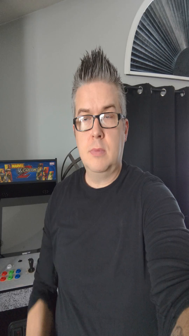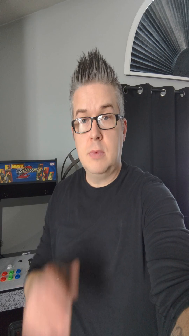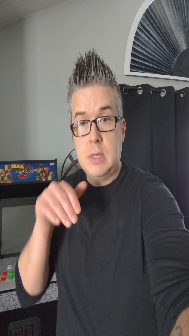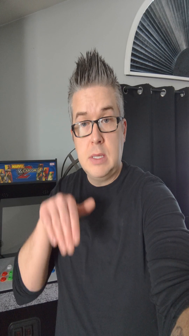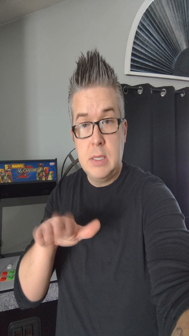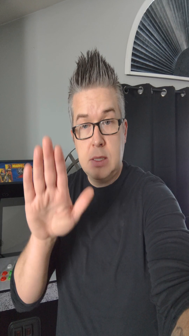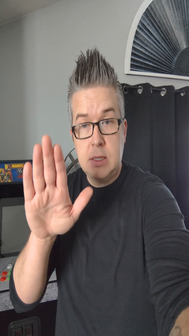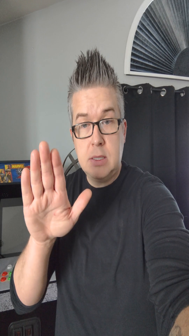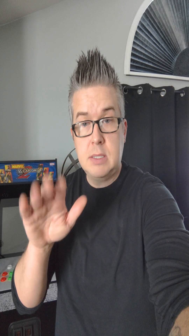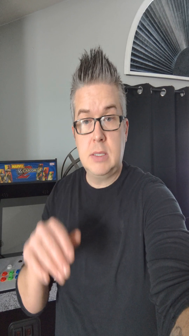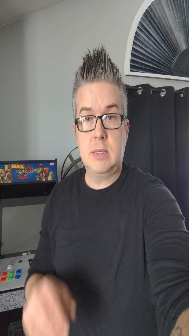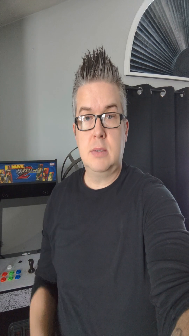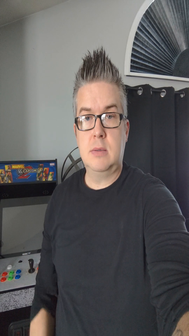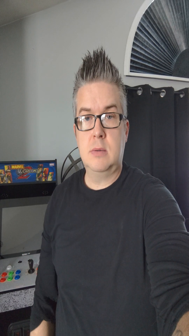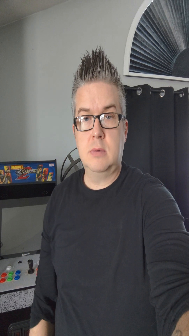into